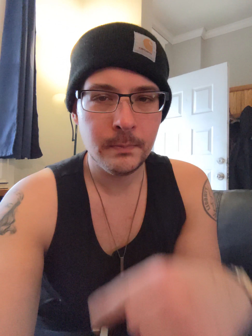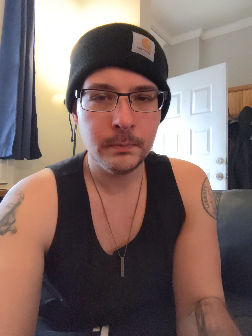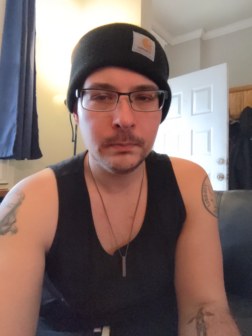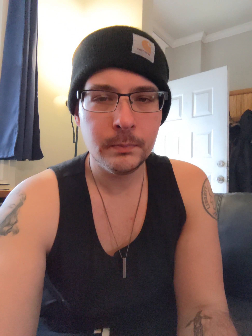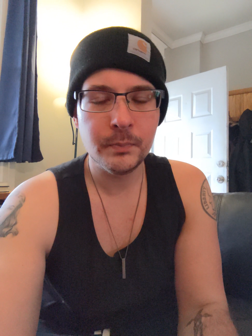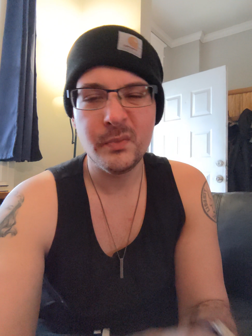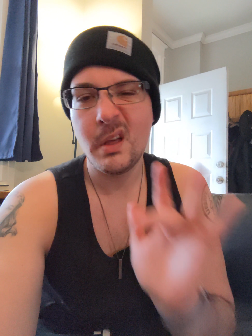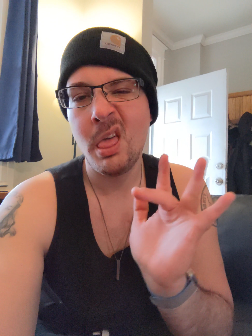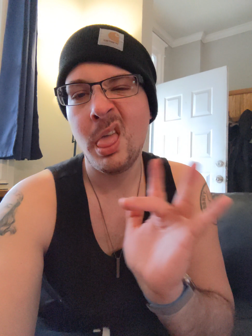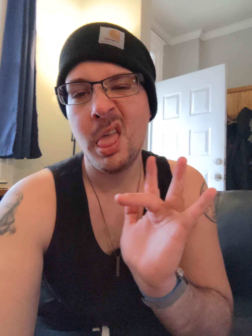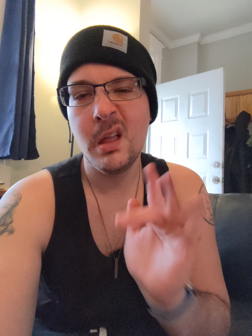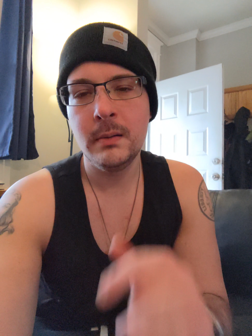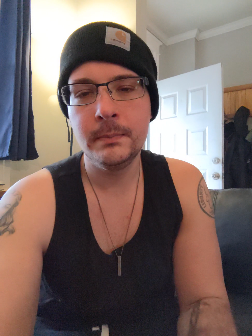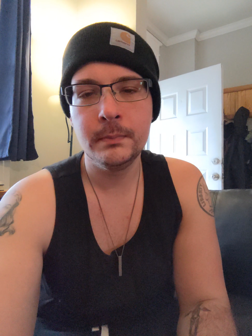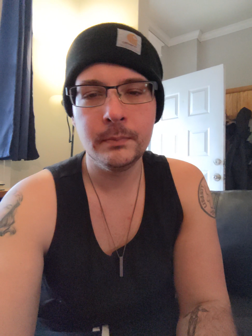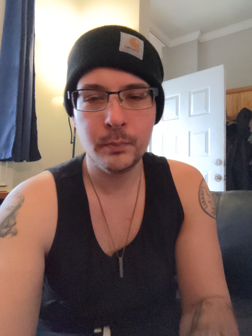yucky